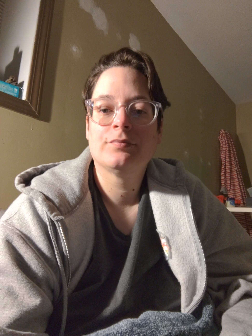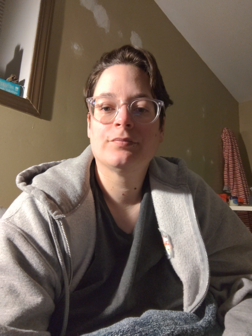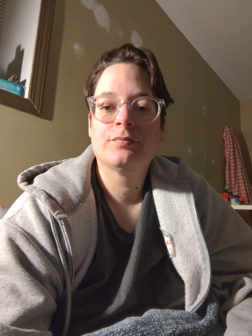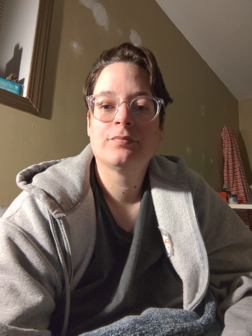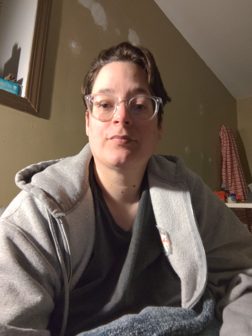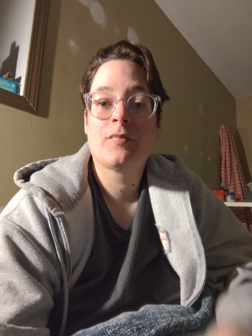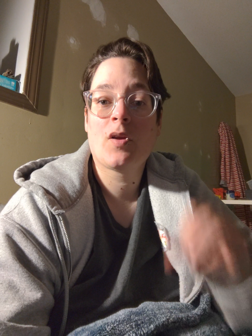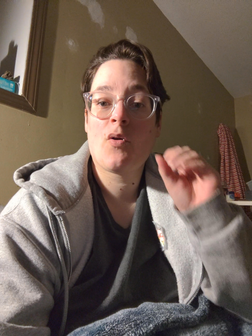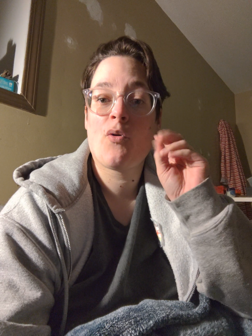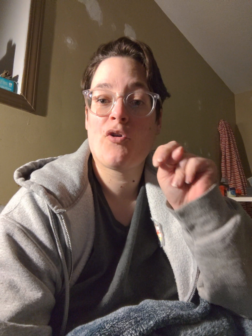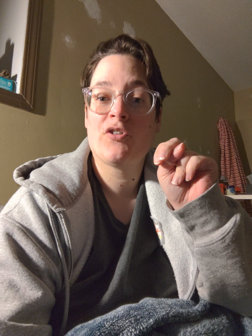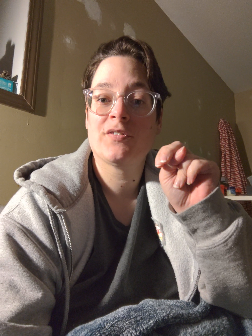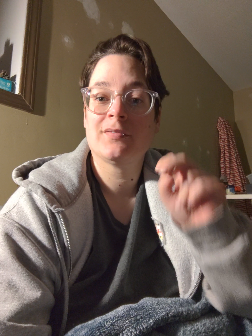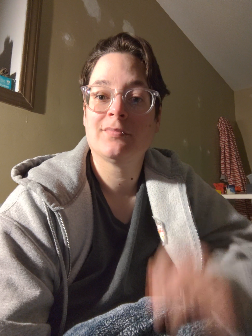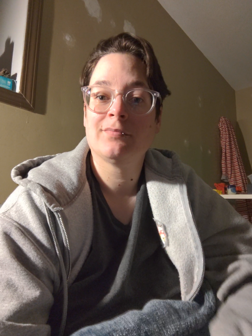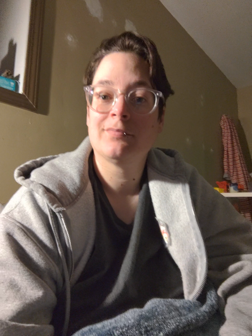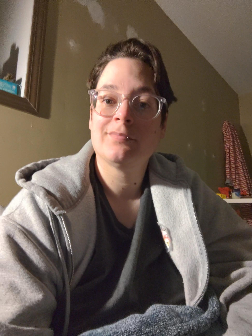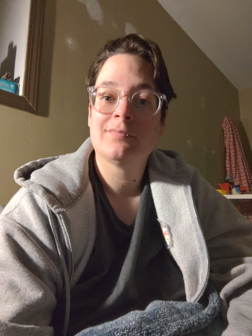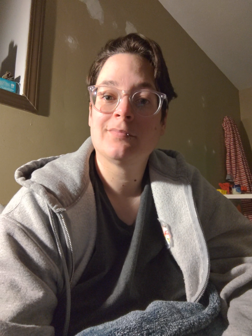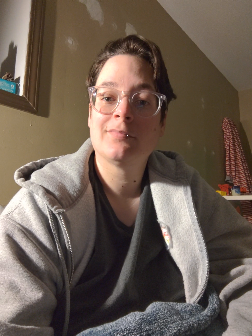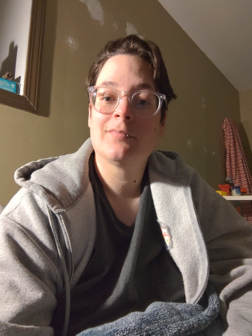on